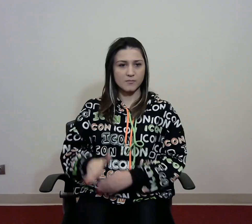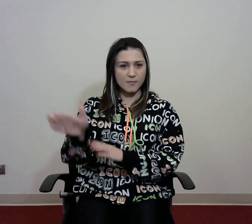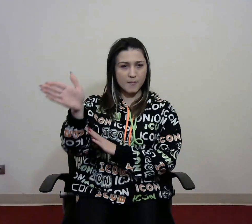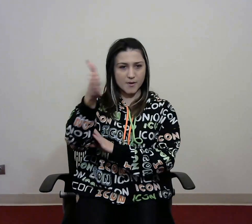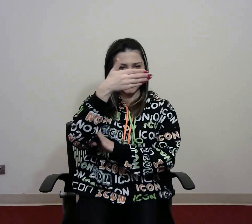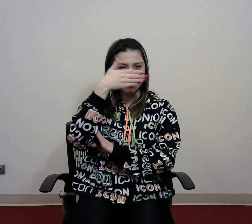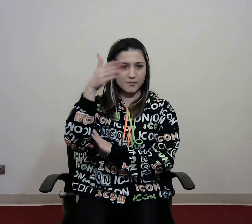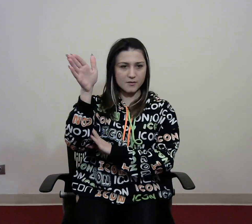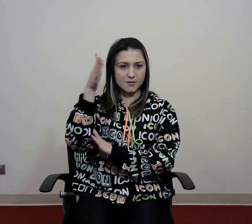bayraq